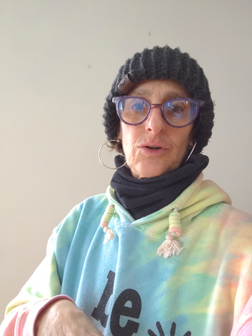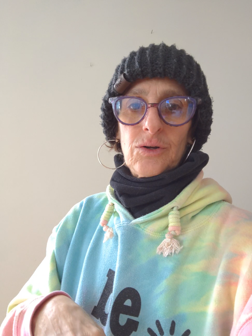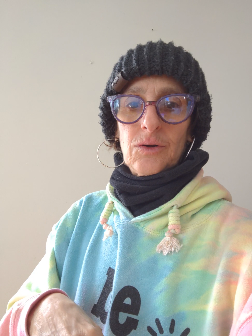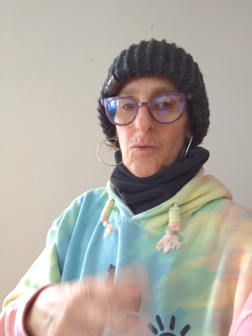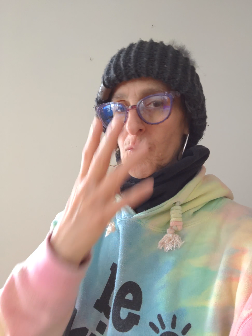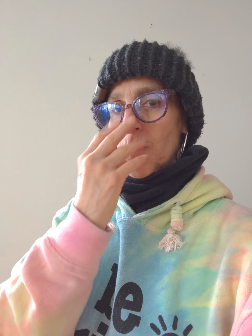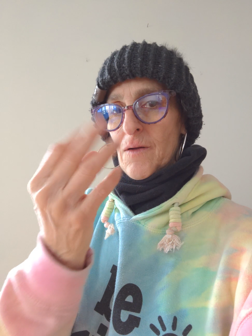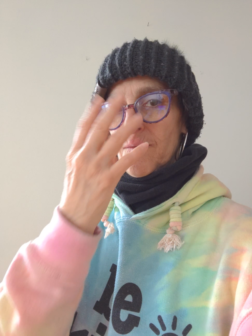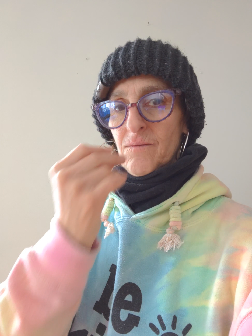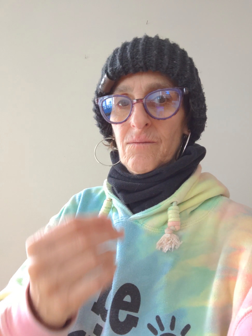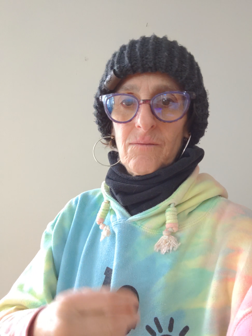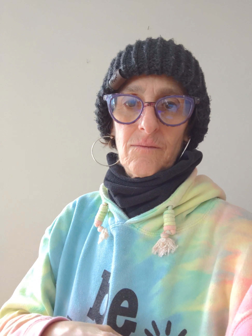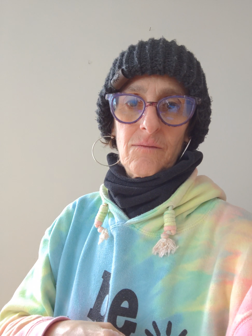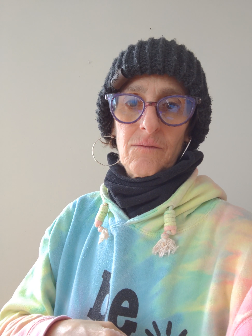wolf